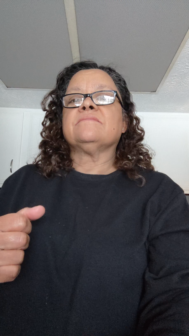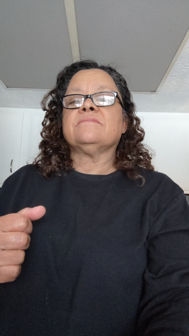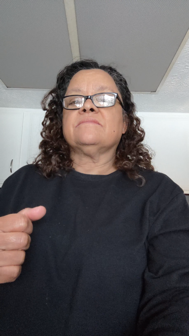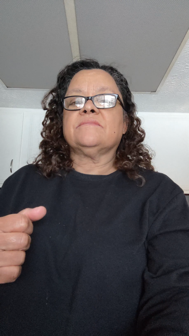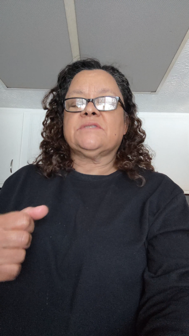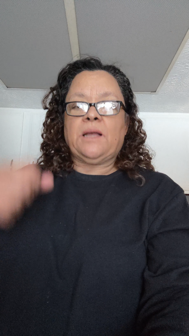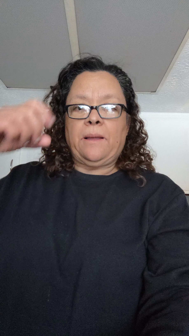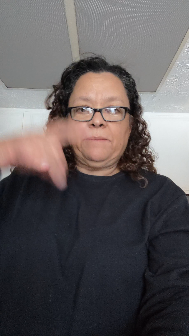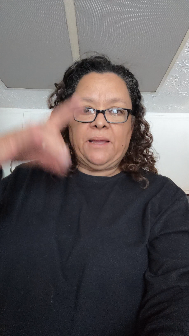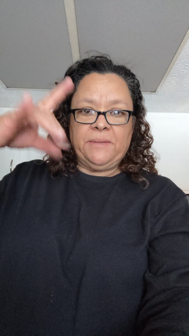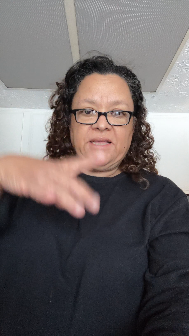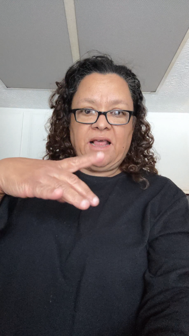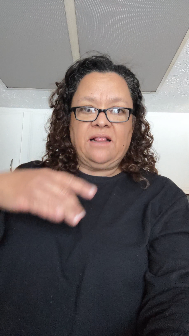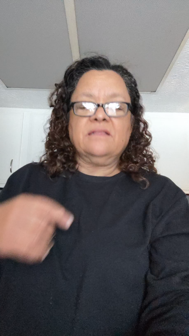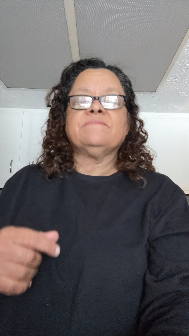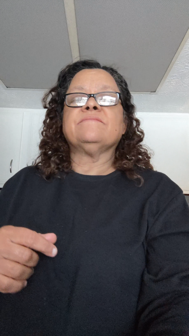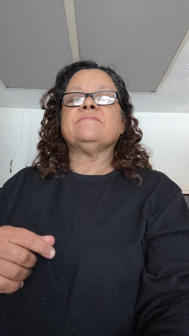pumpkin